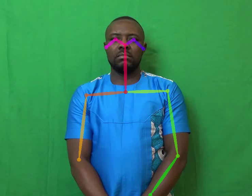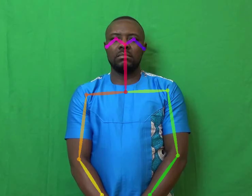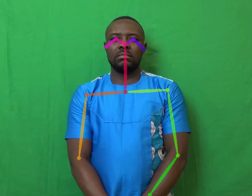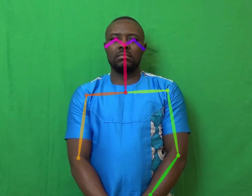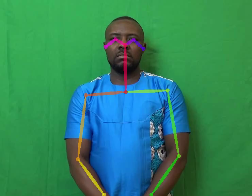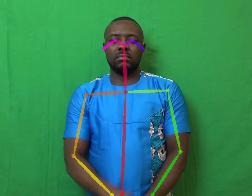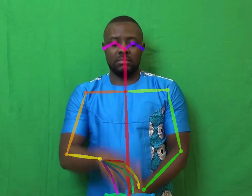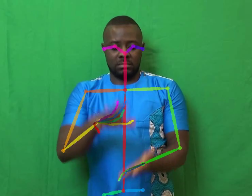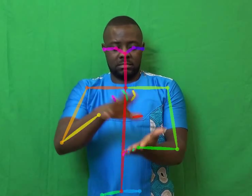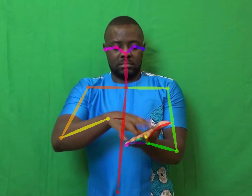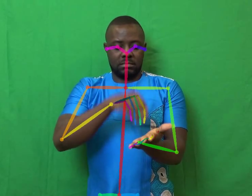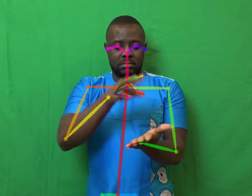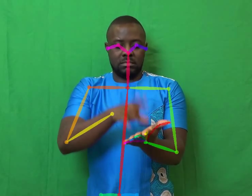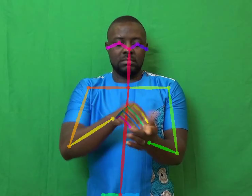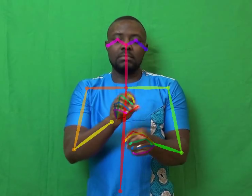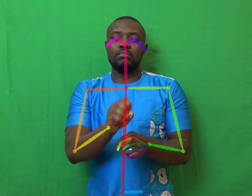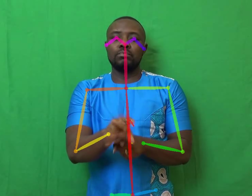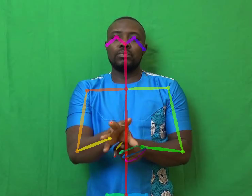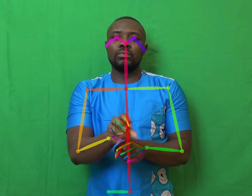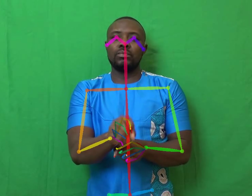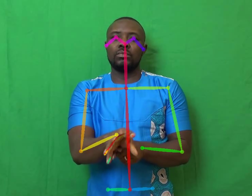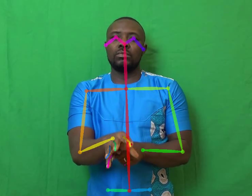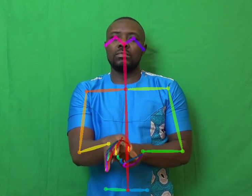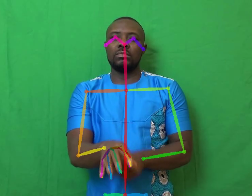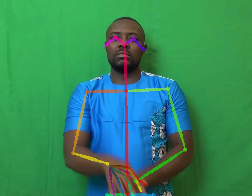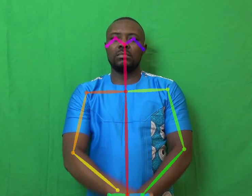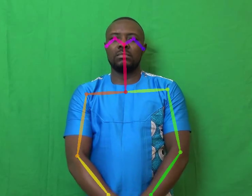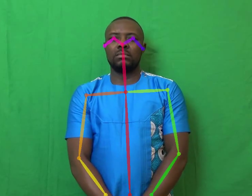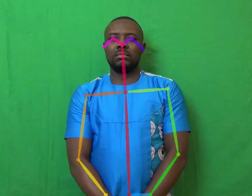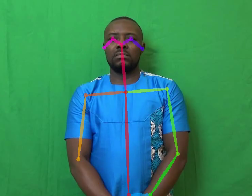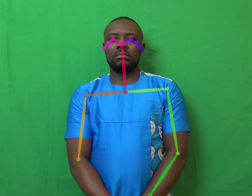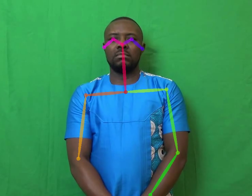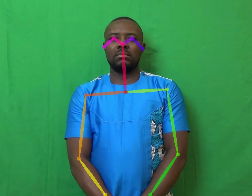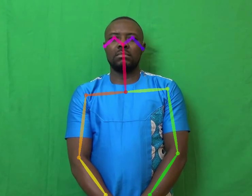sperm